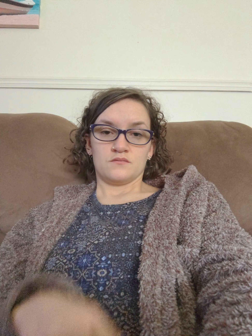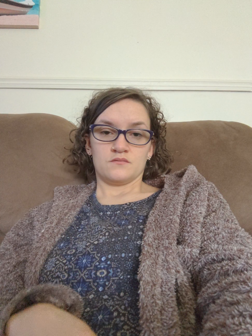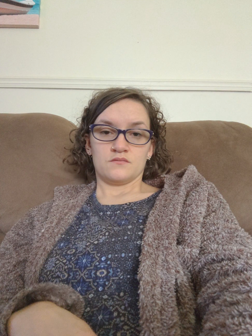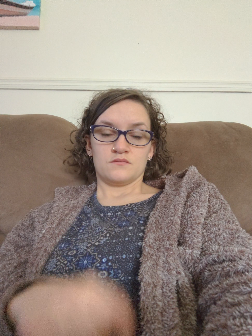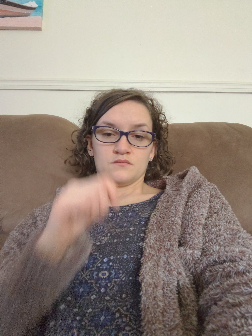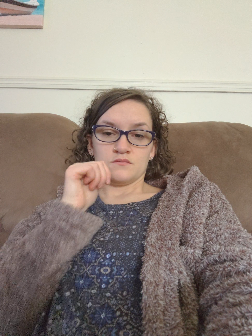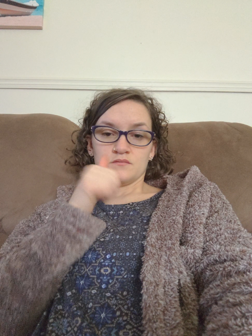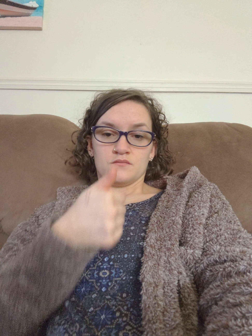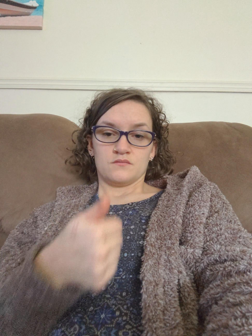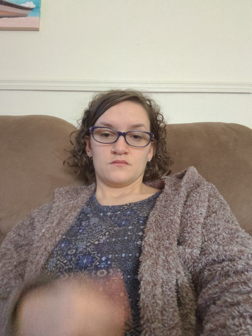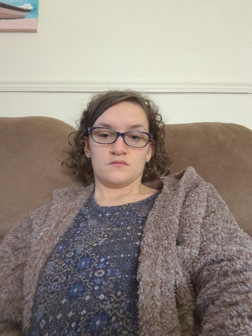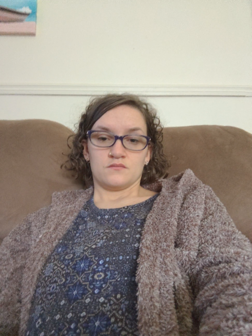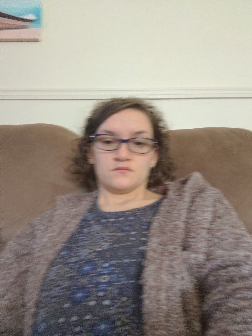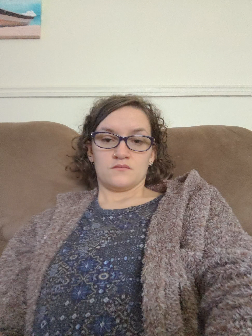tomorrow